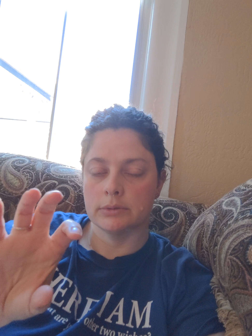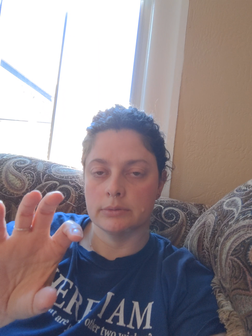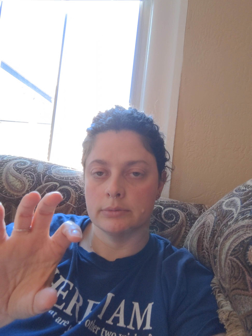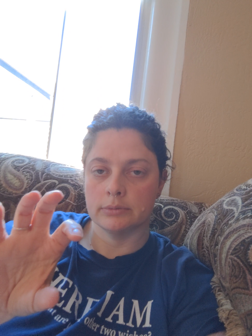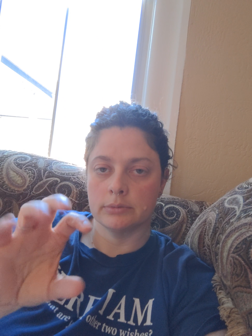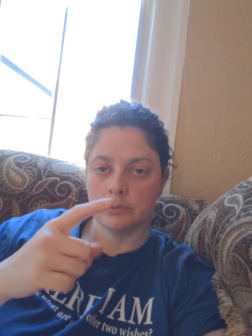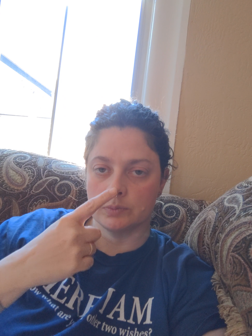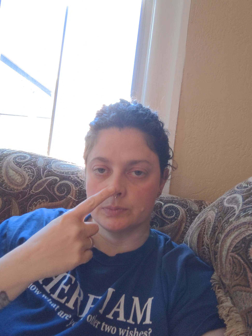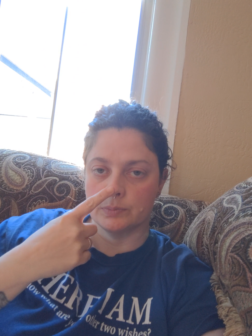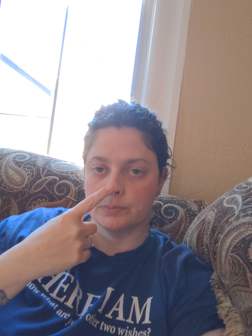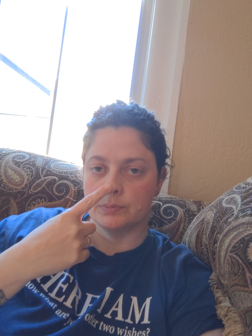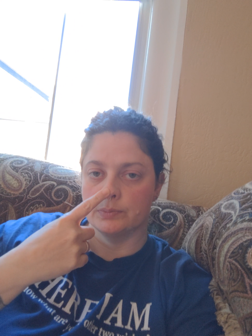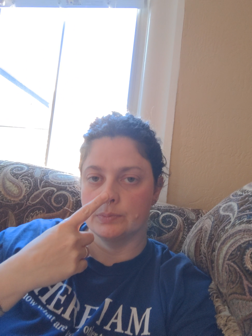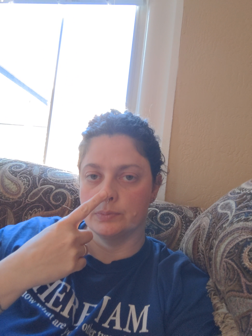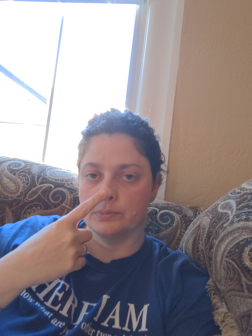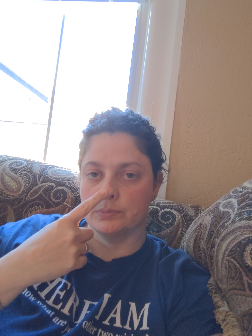nose